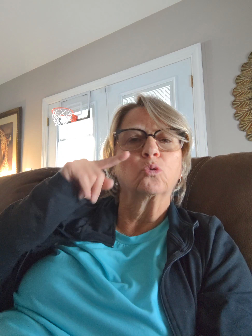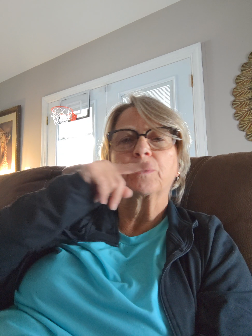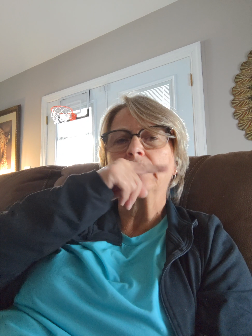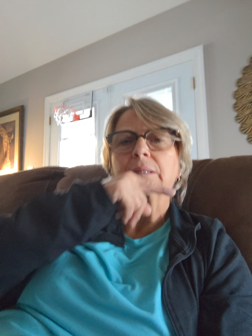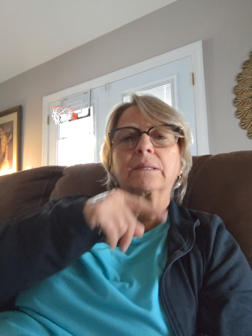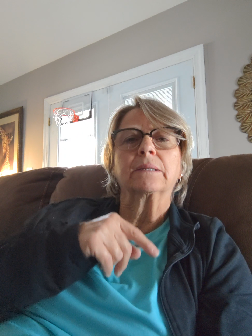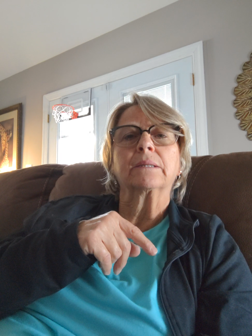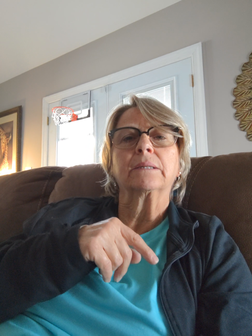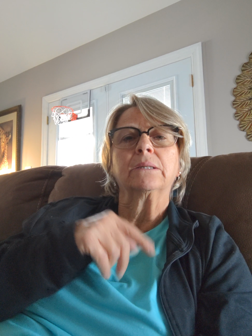toothbrush